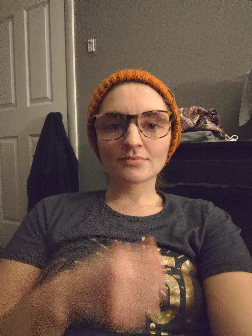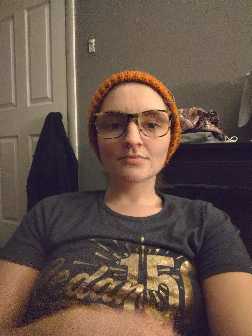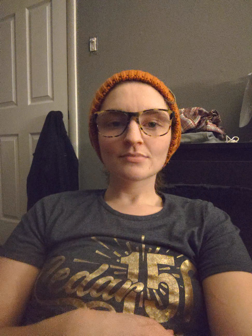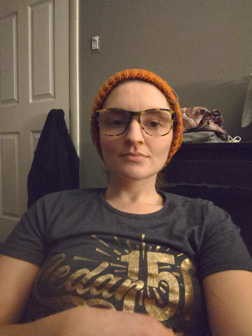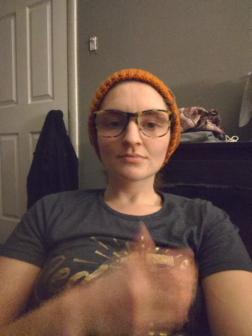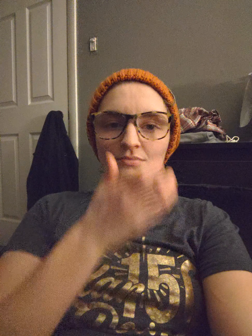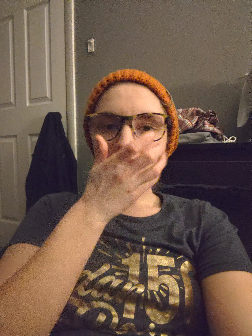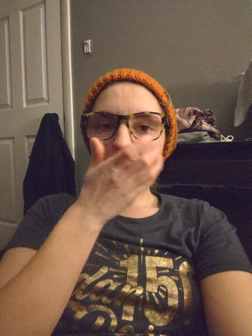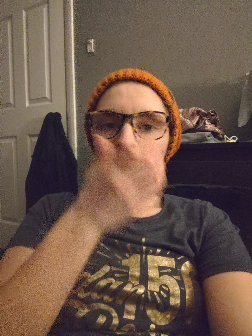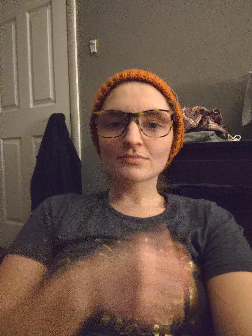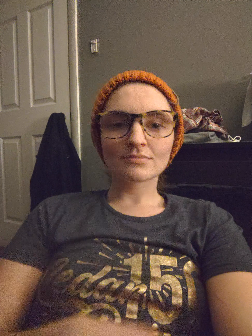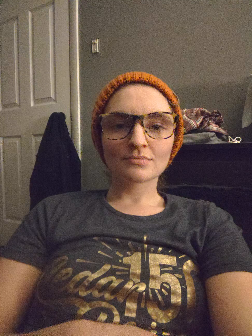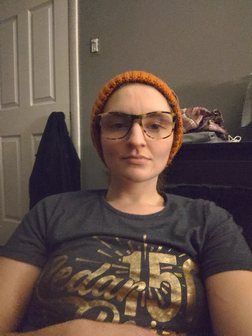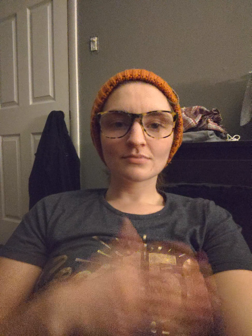grass